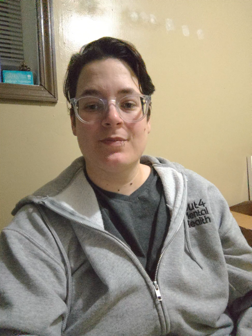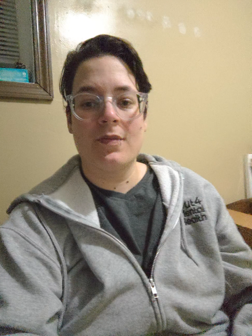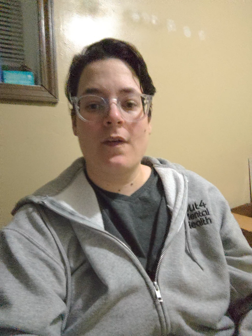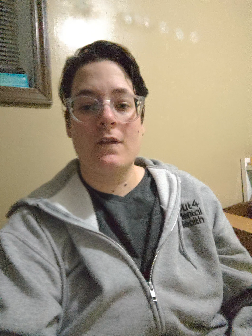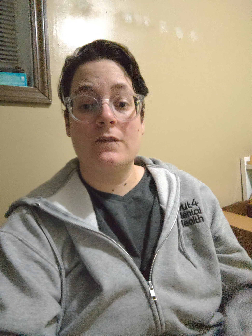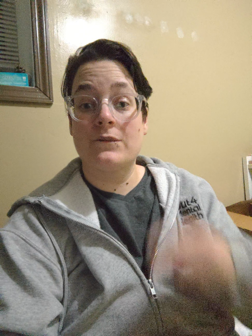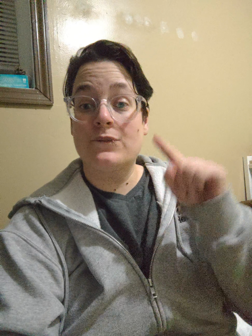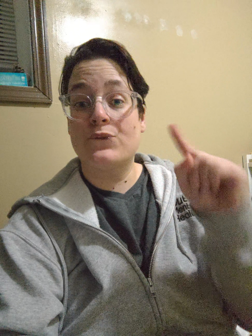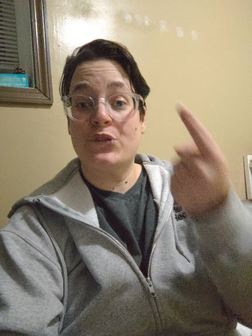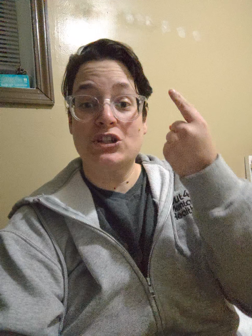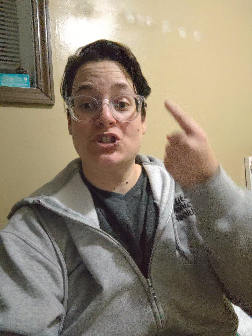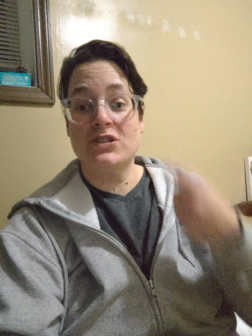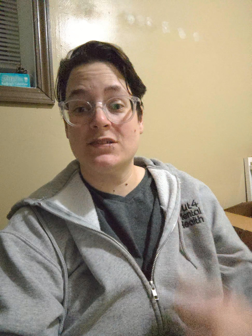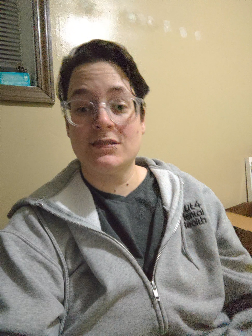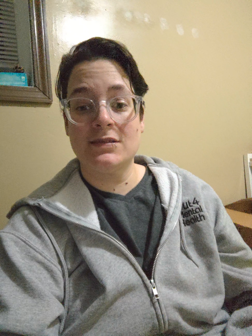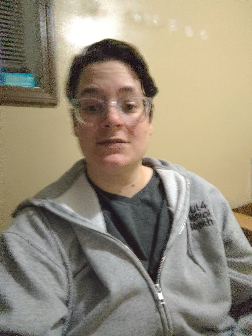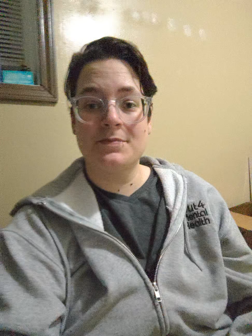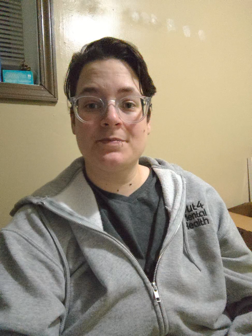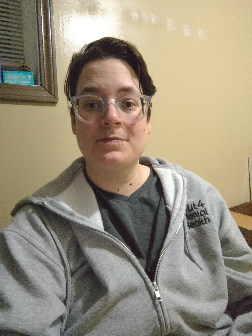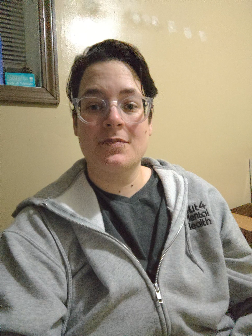first